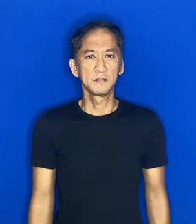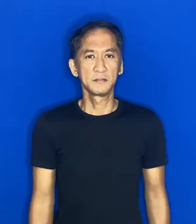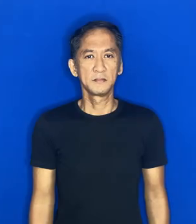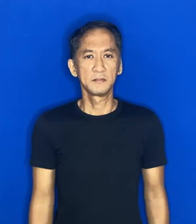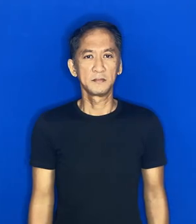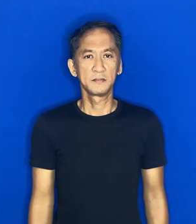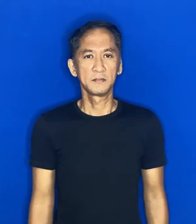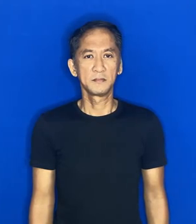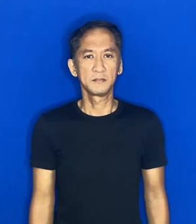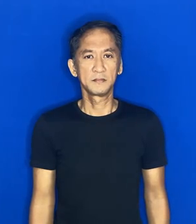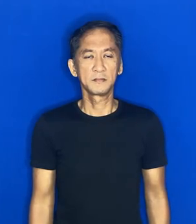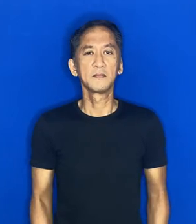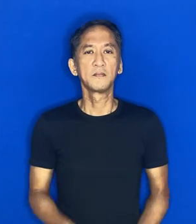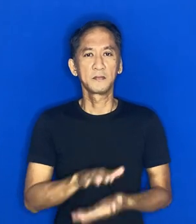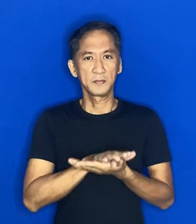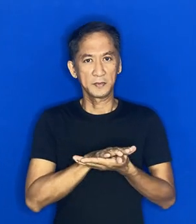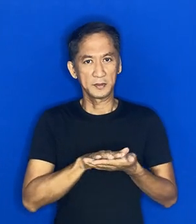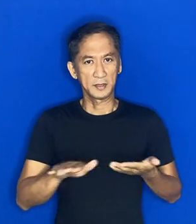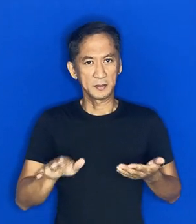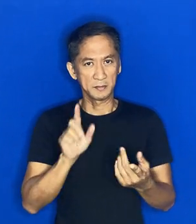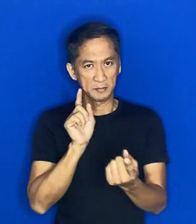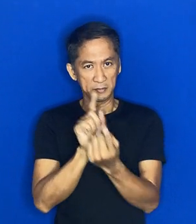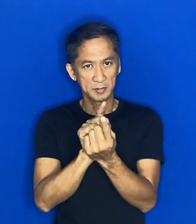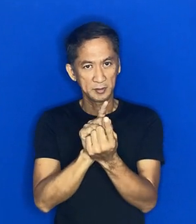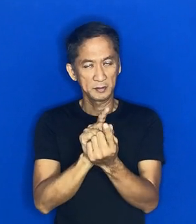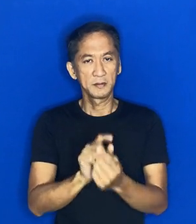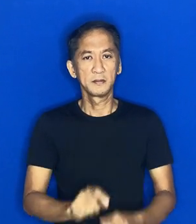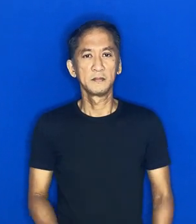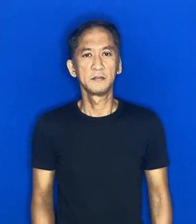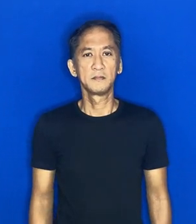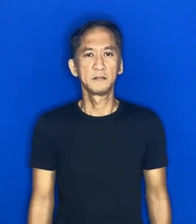nice to meet you